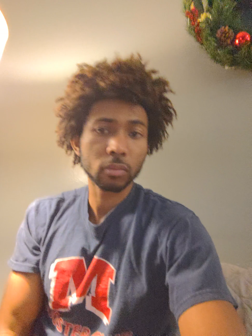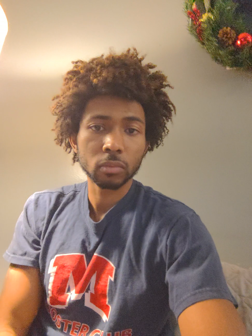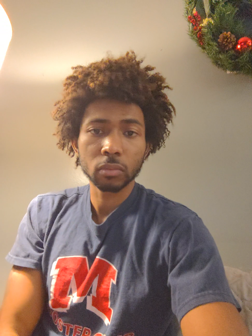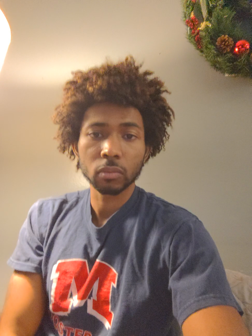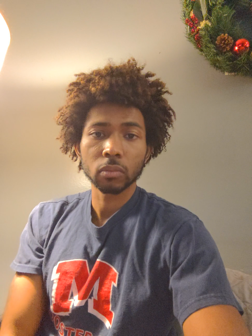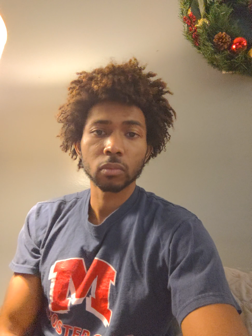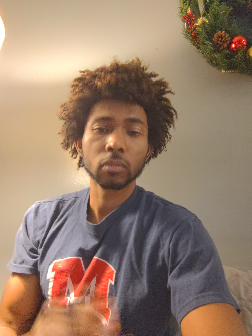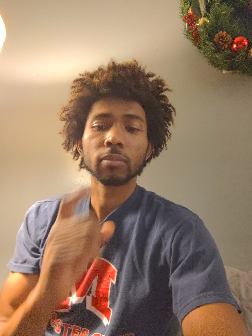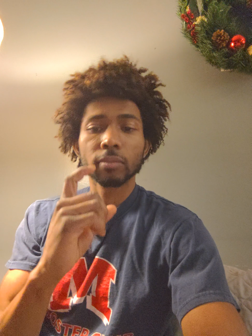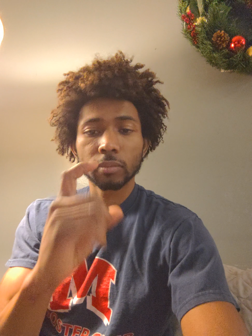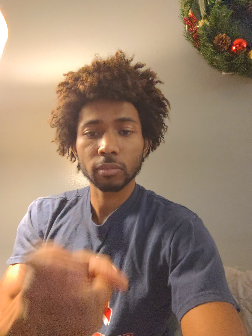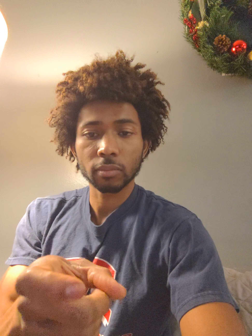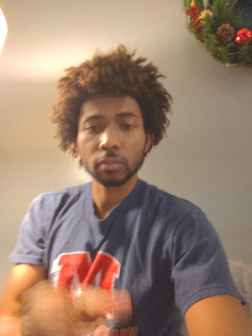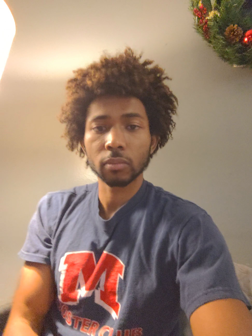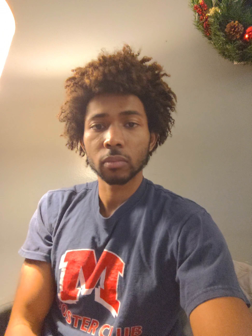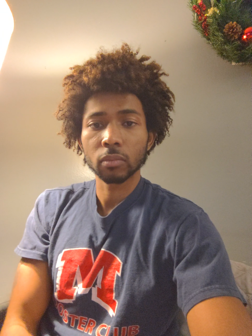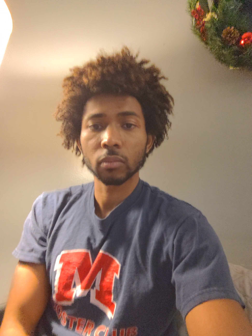gift